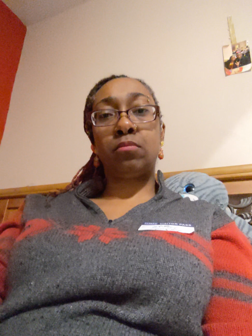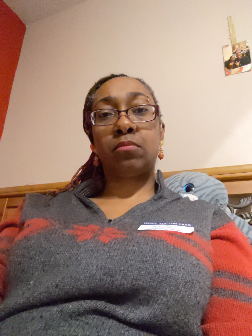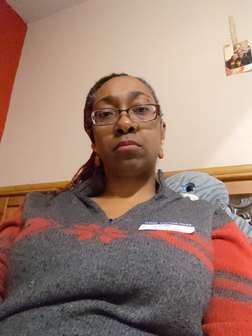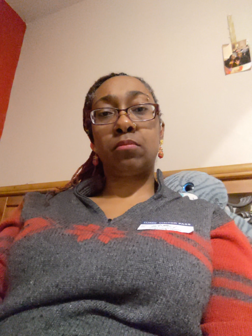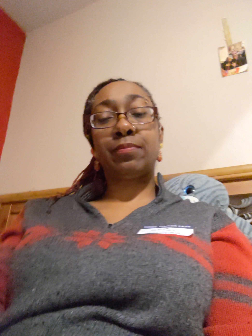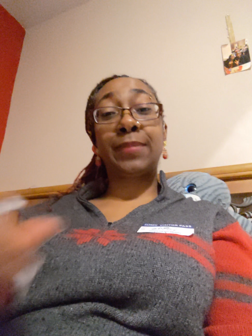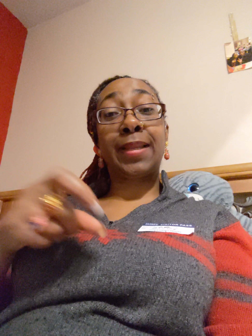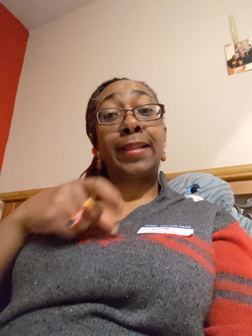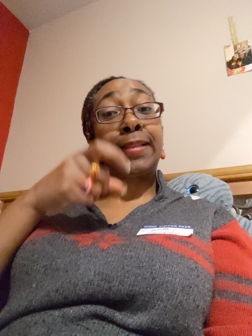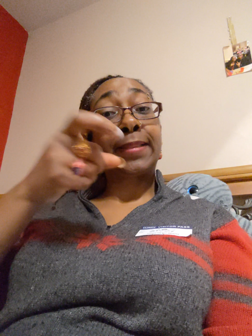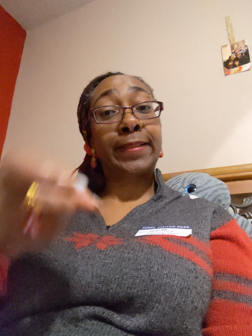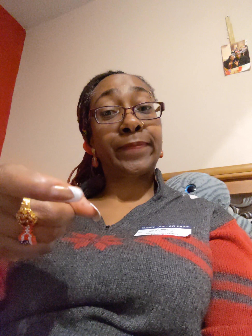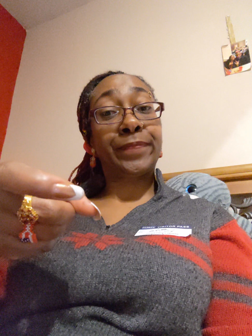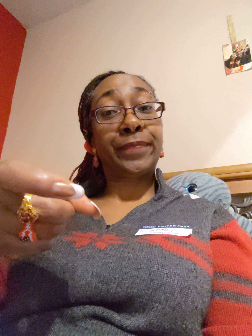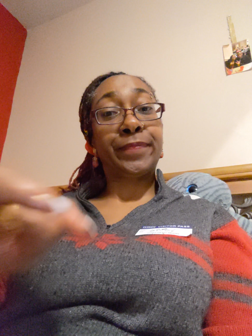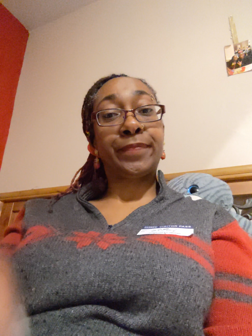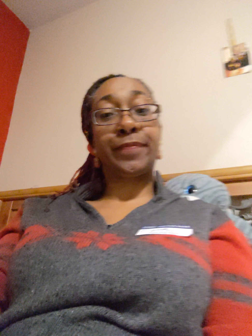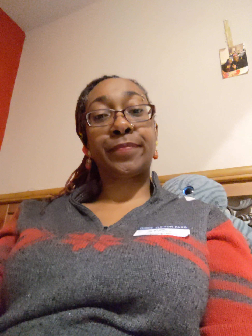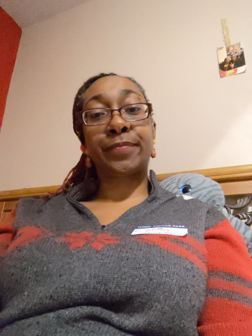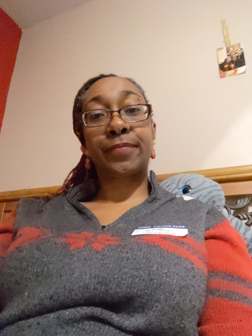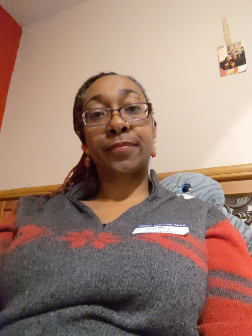gift